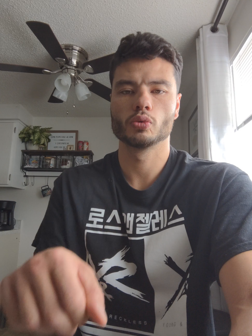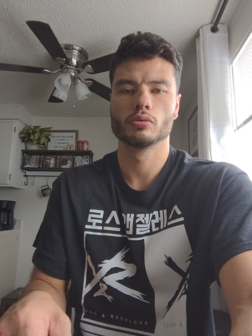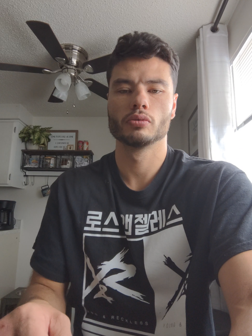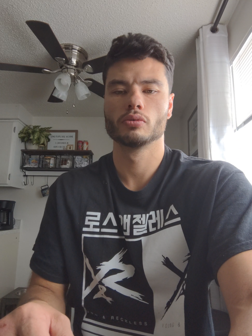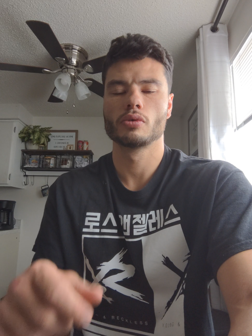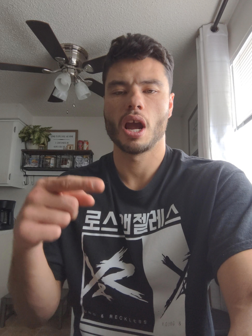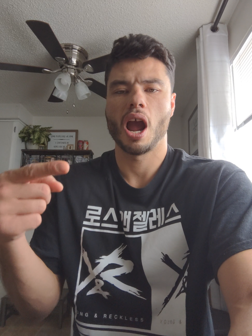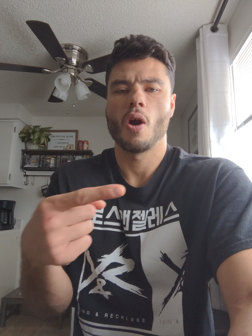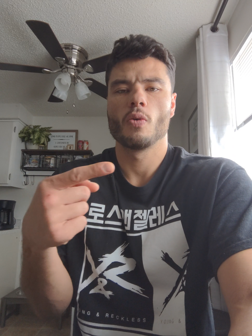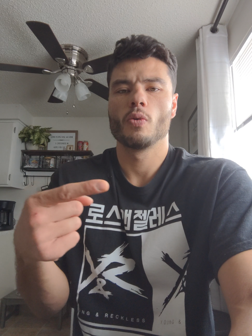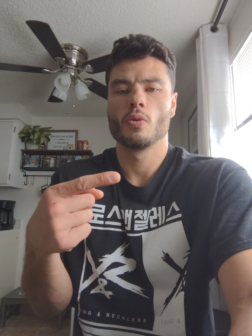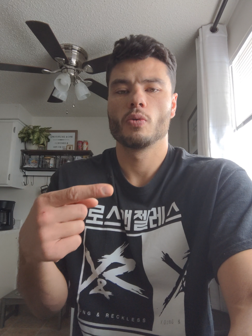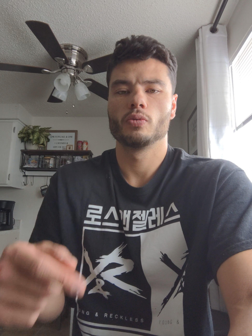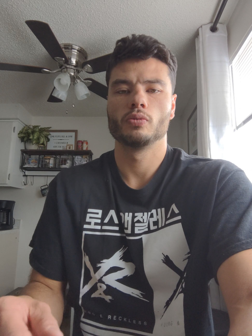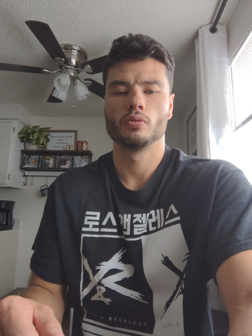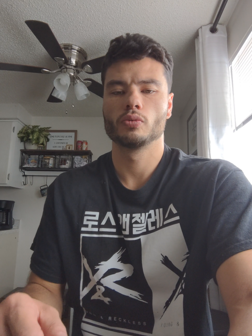owie